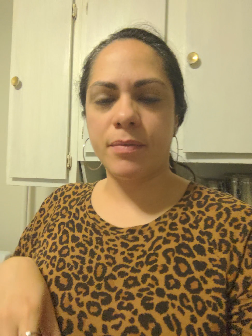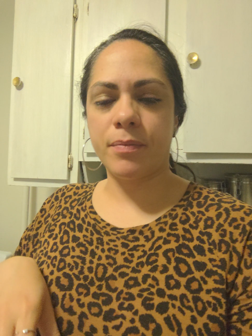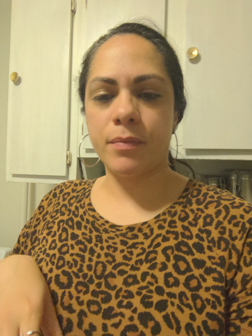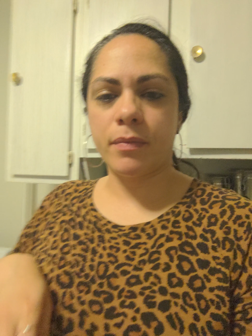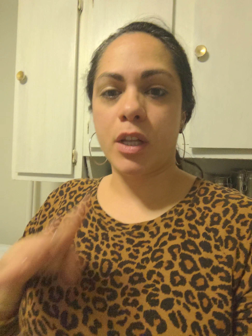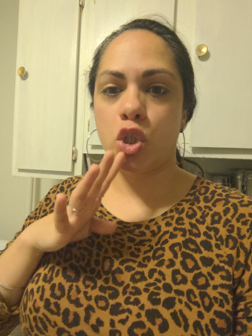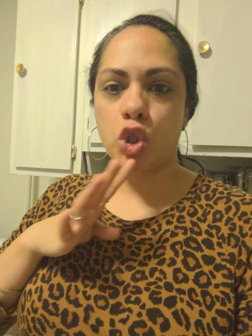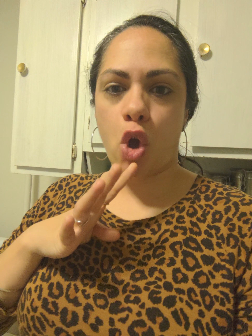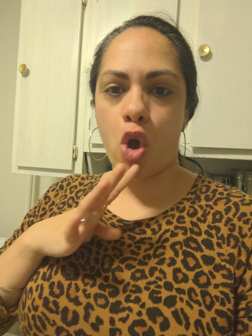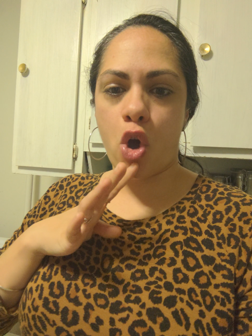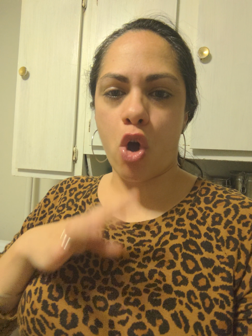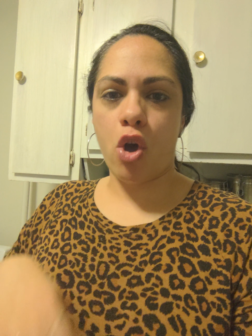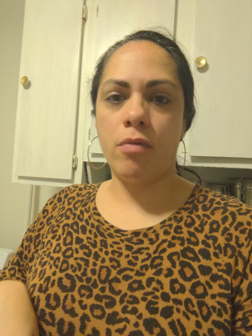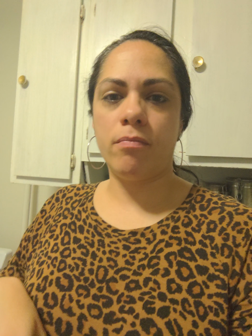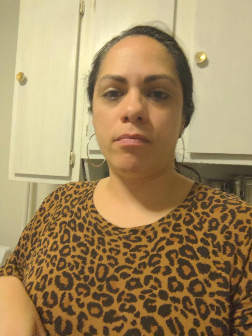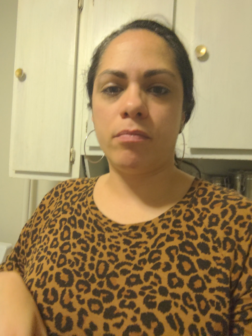talk